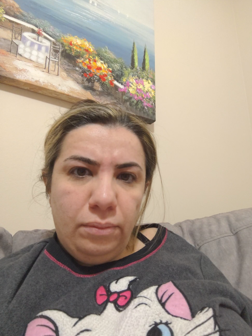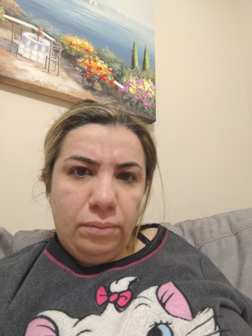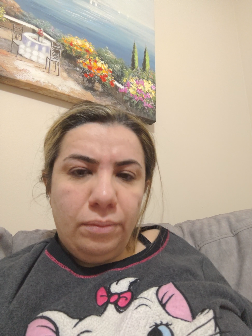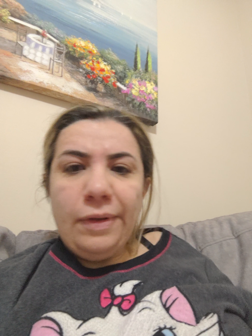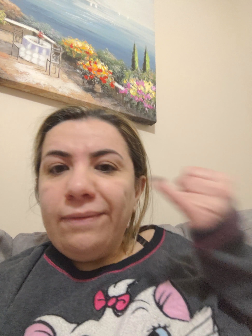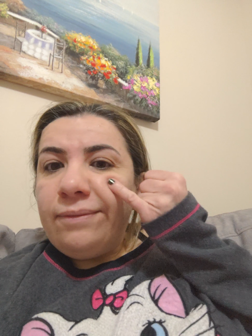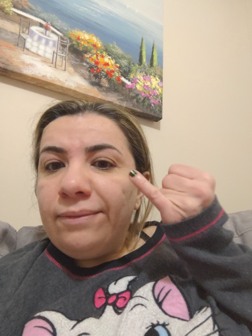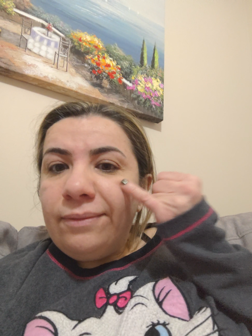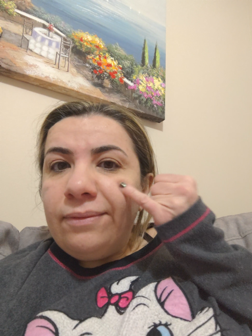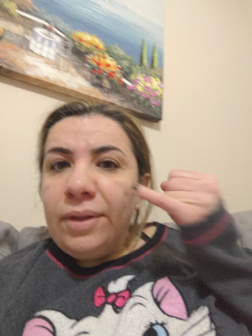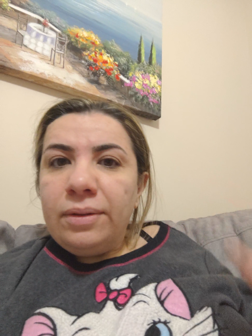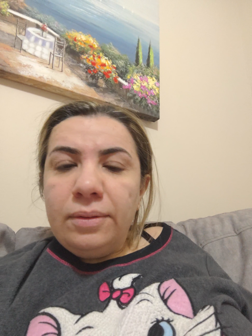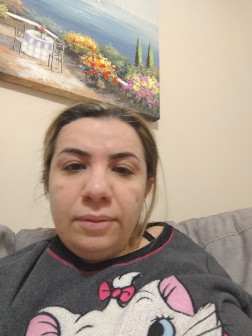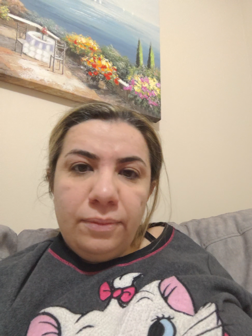if